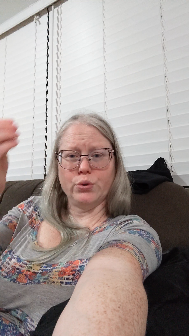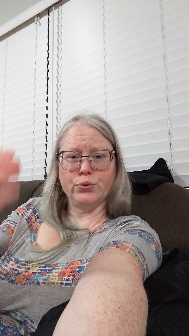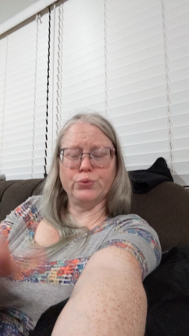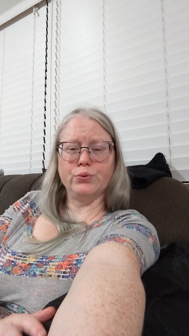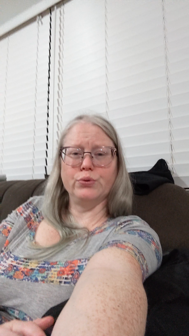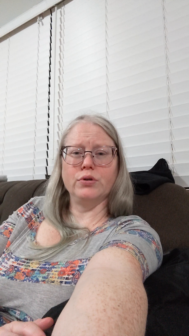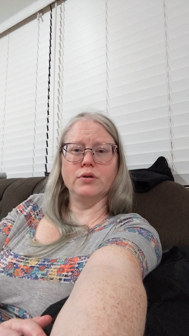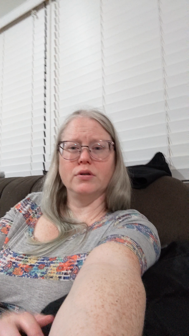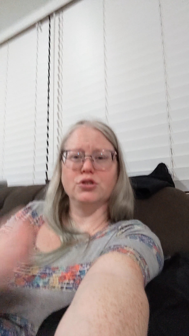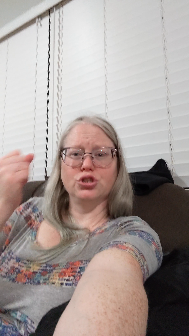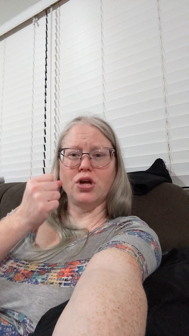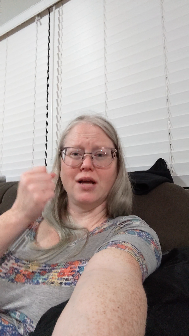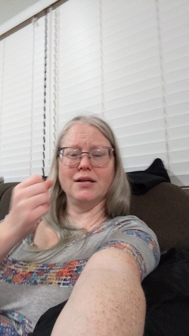shake